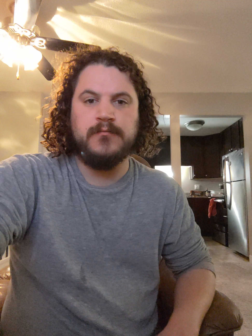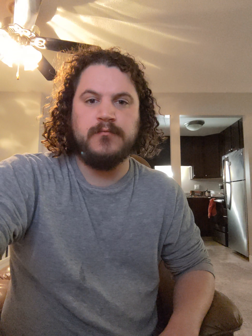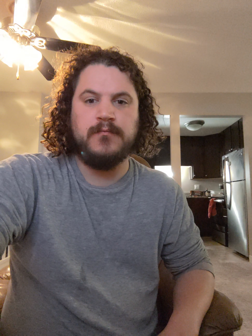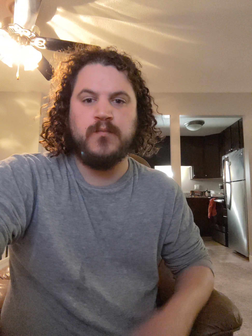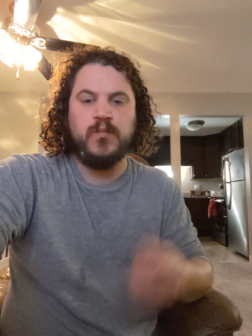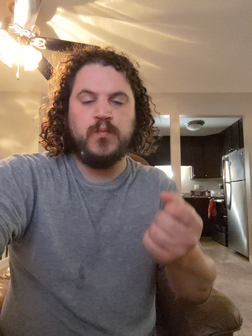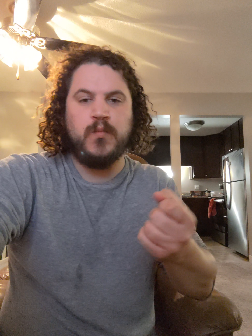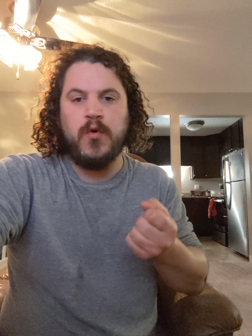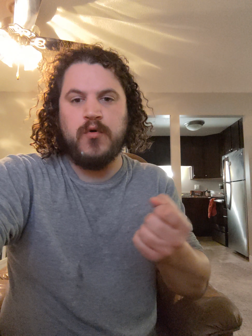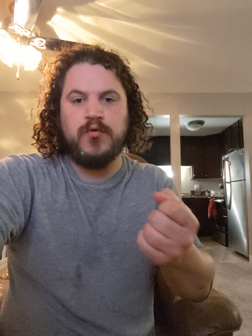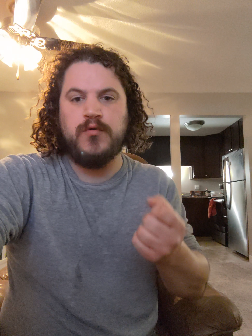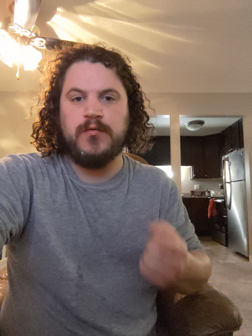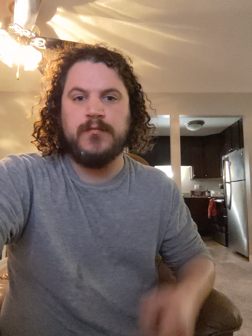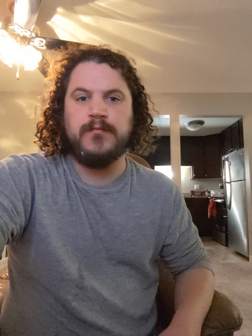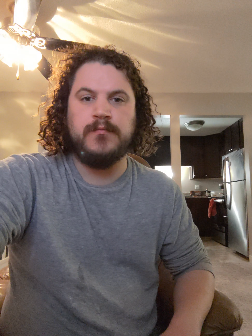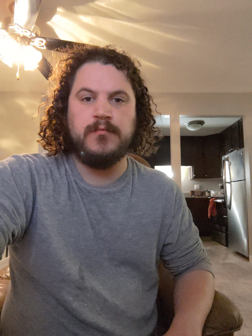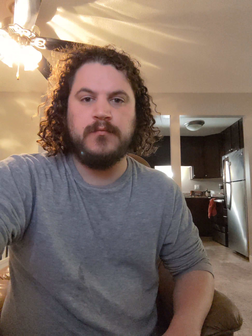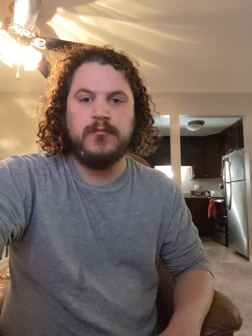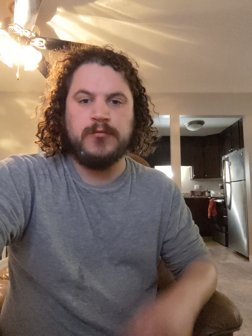drawer